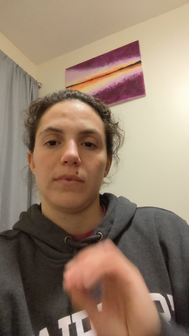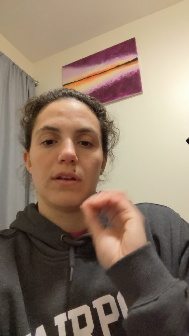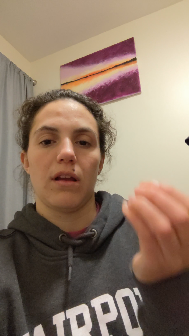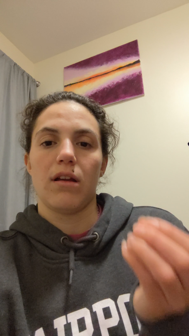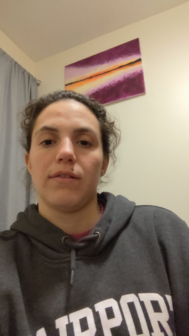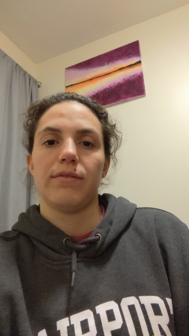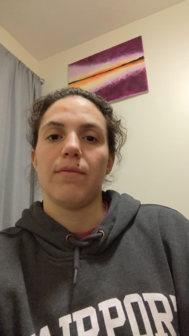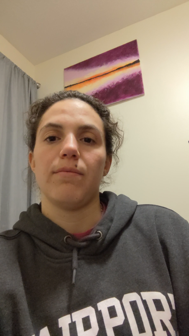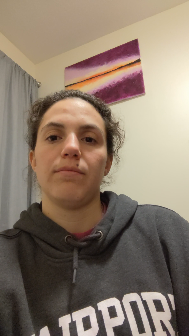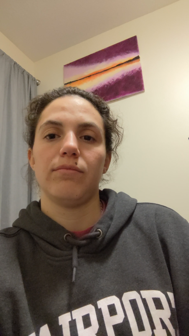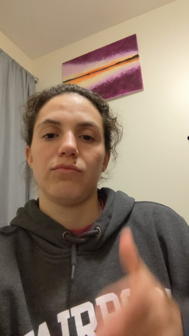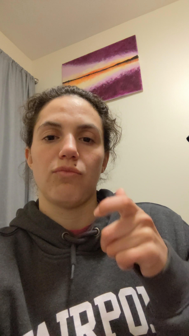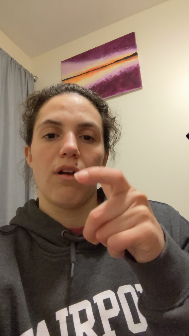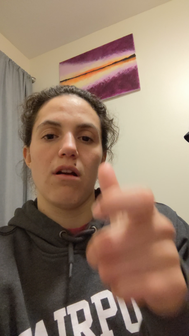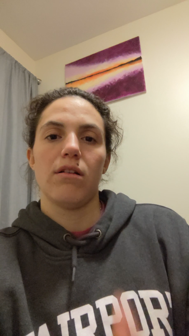run